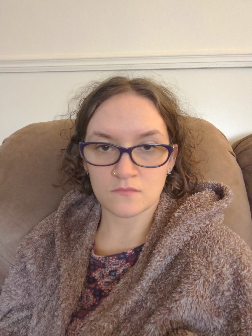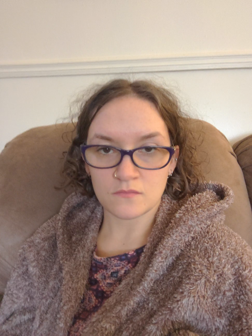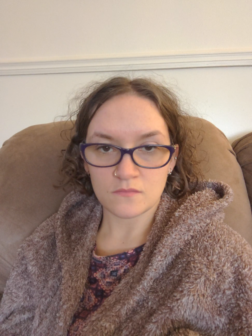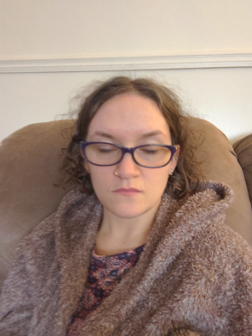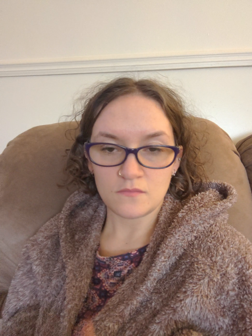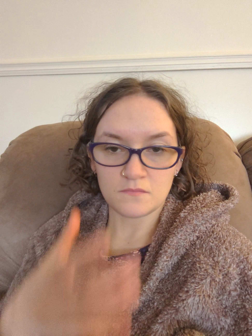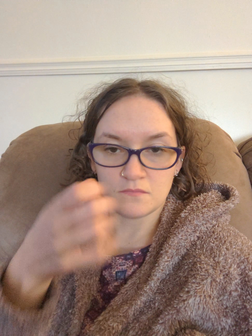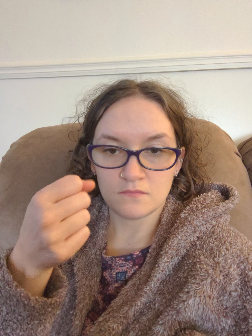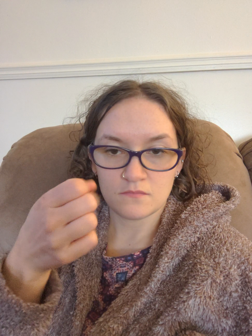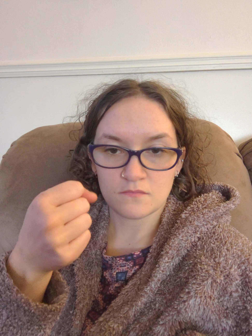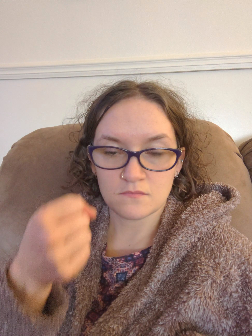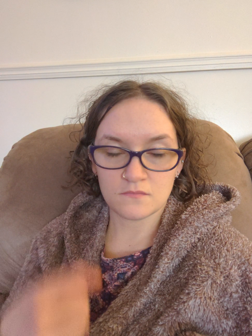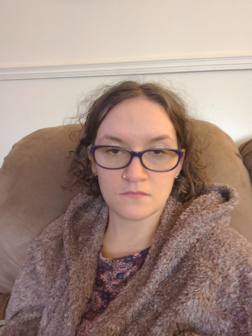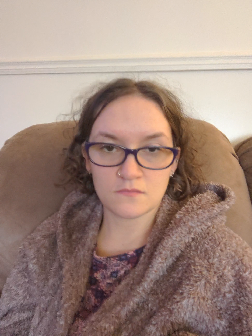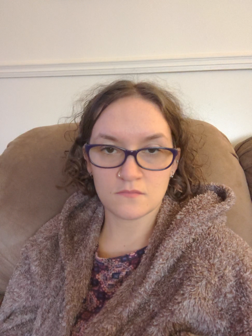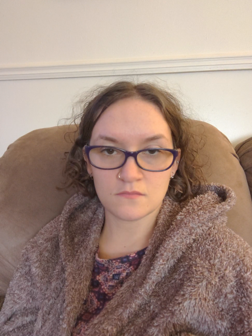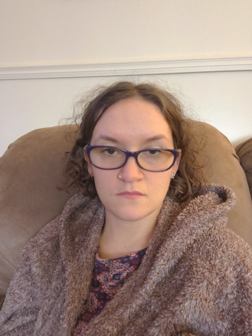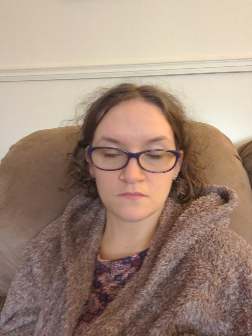milk